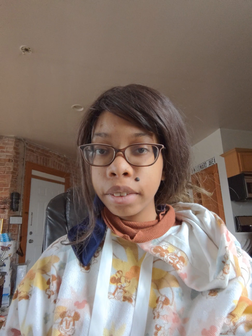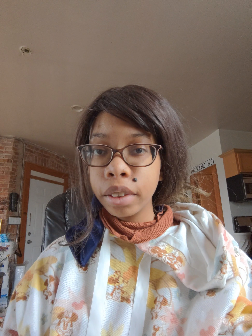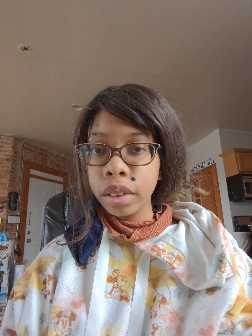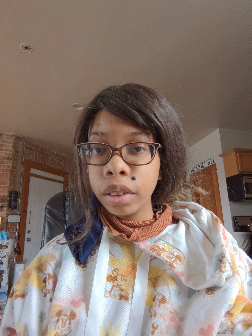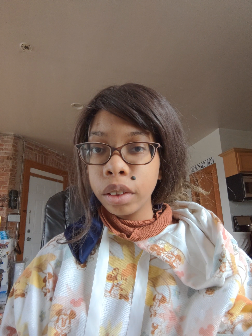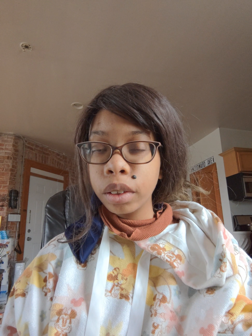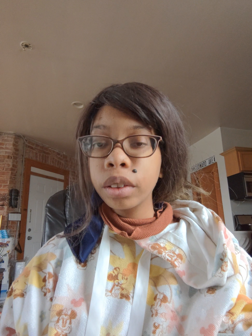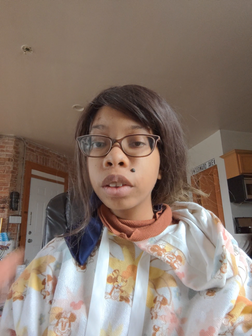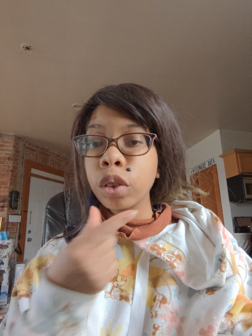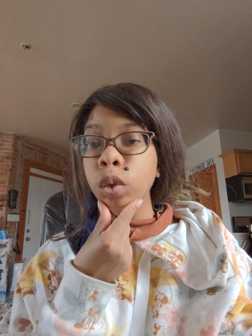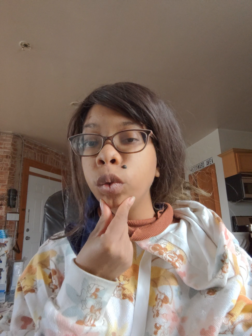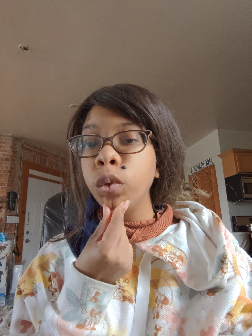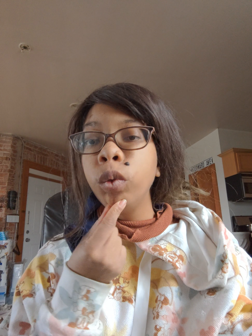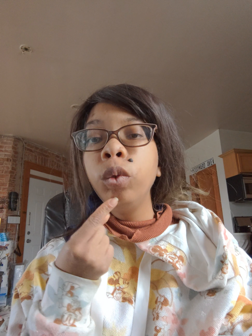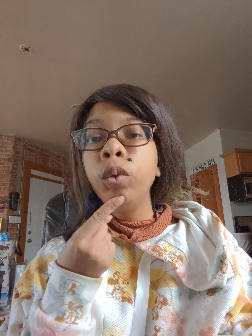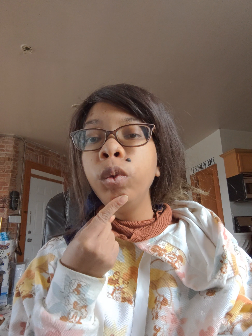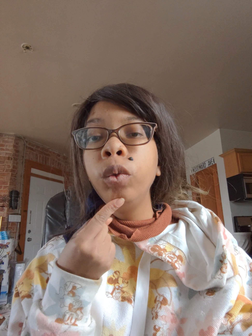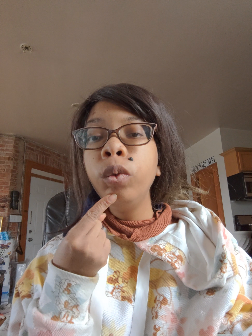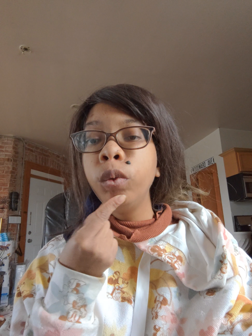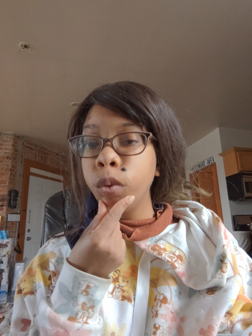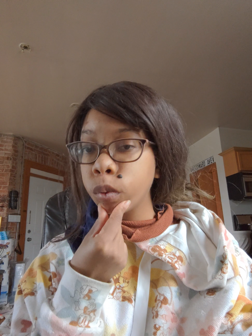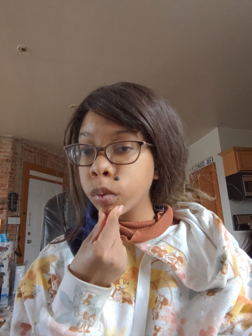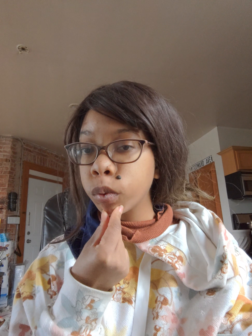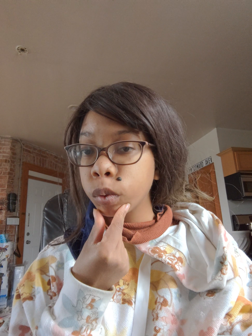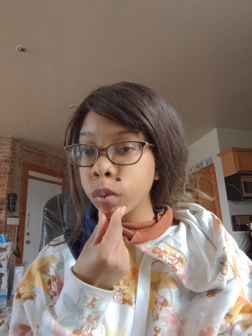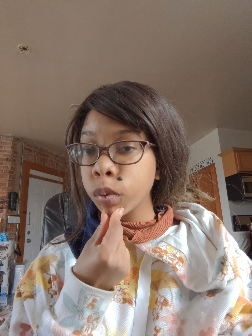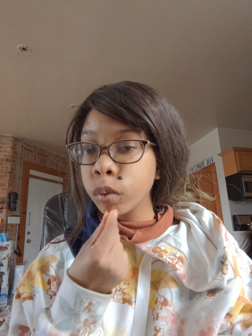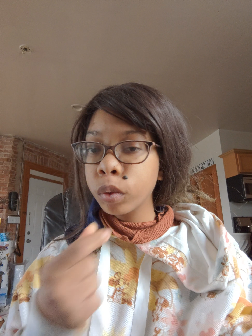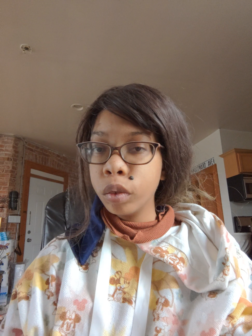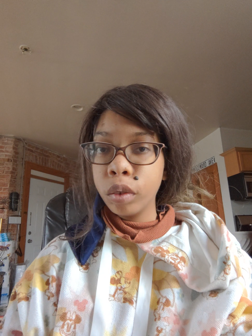chin